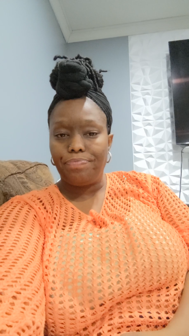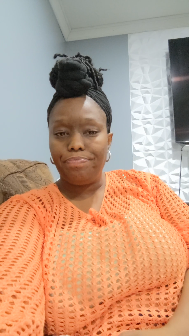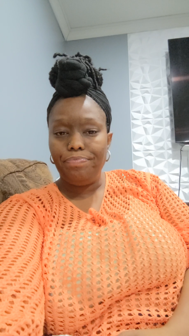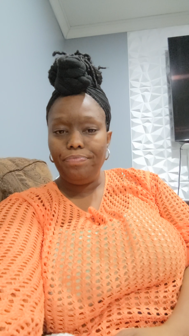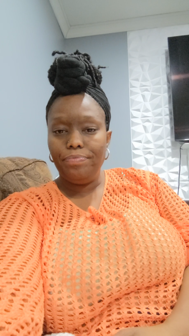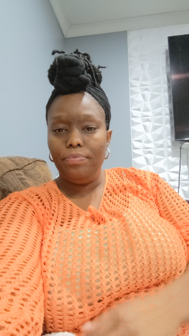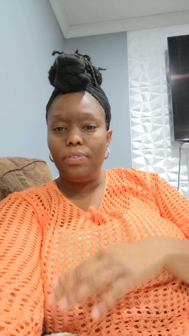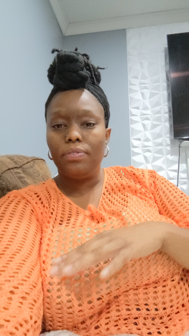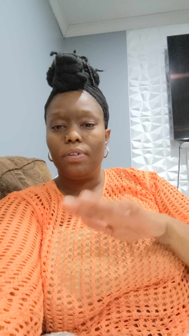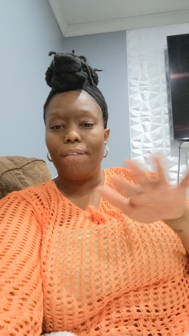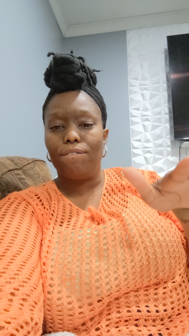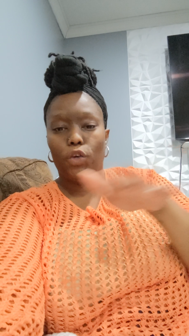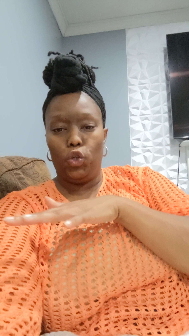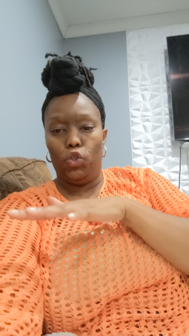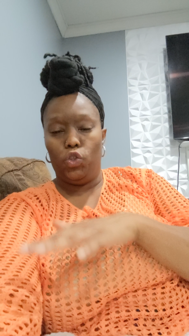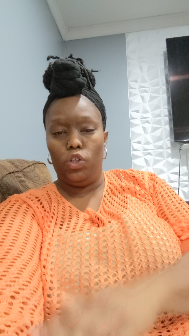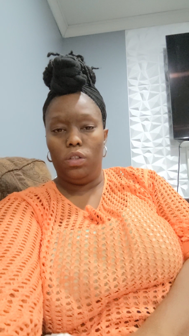full